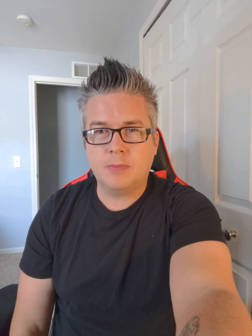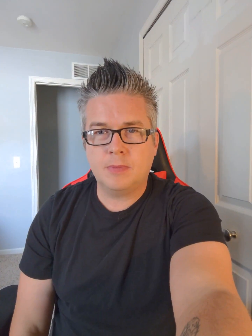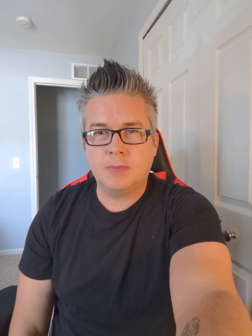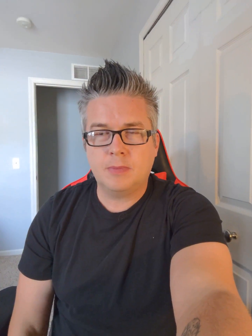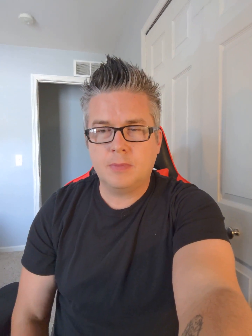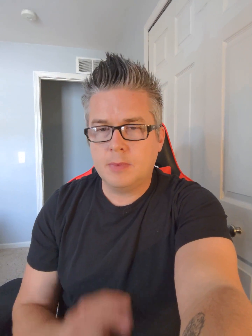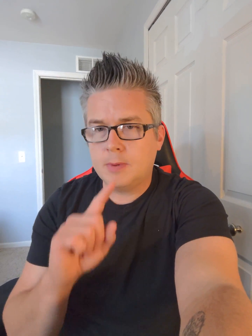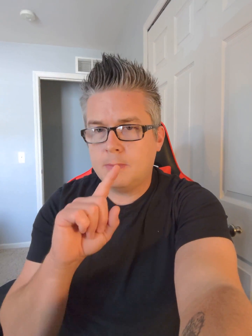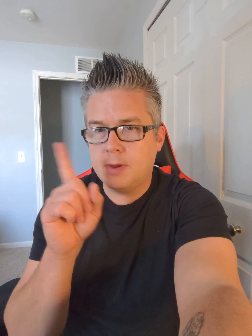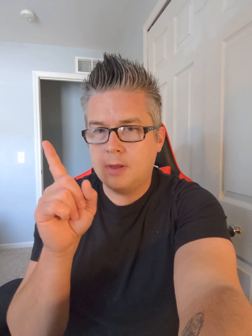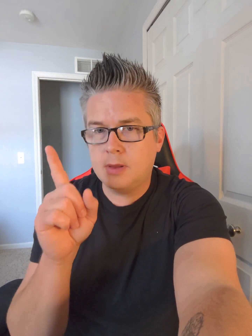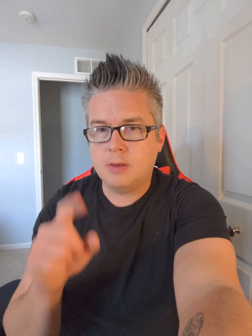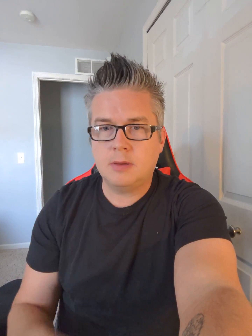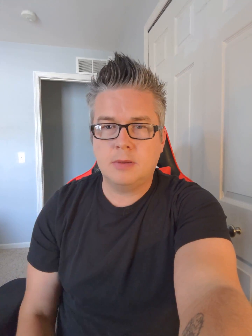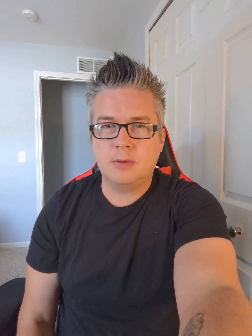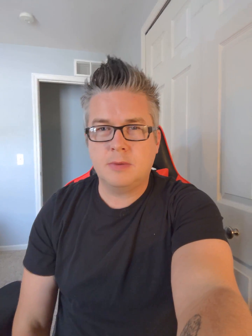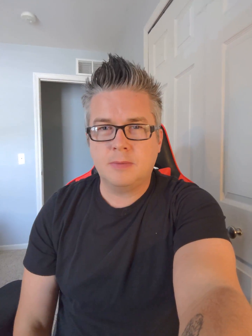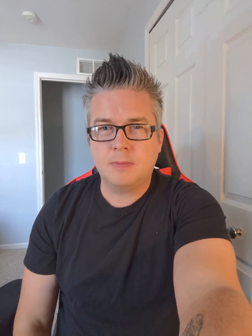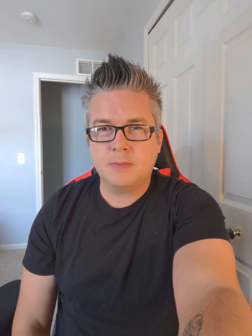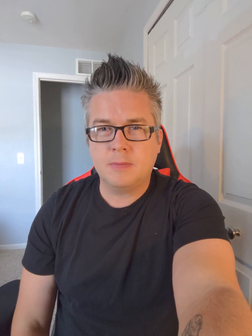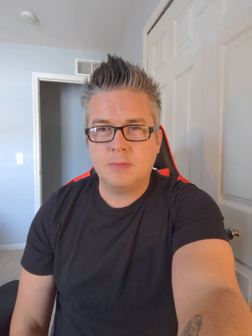but